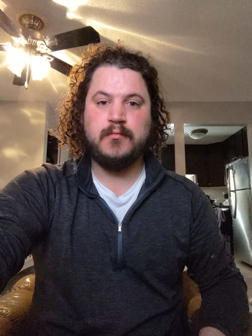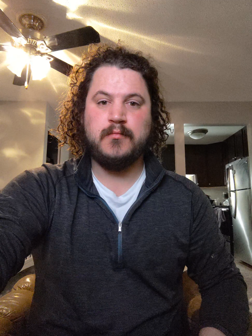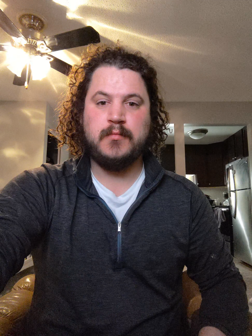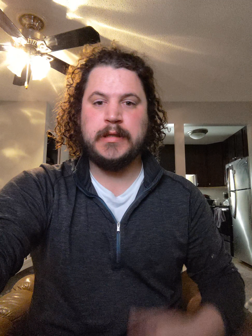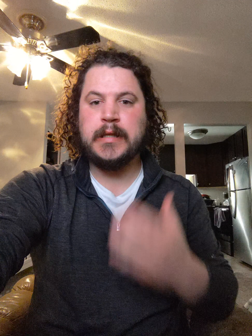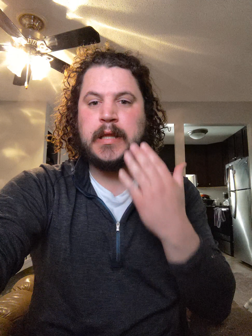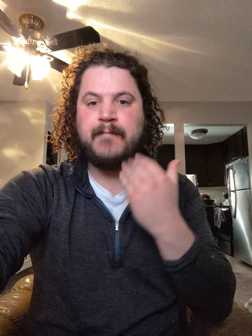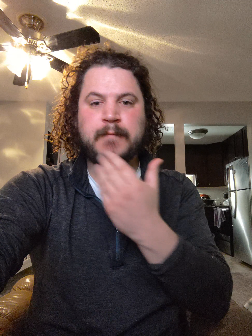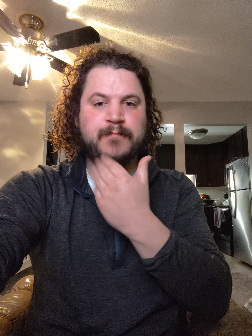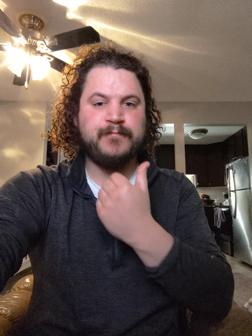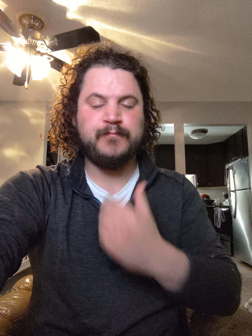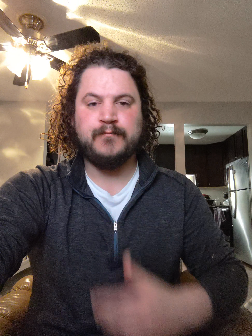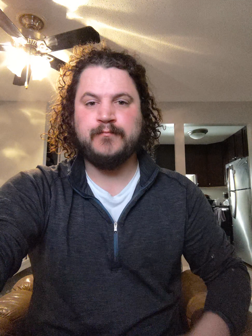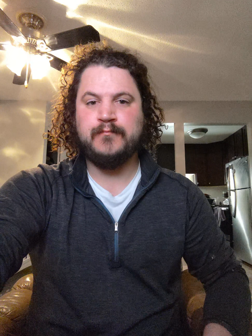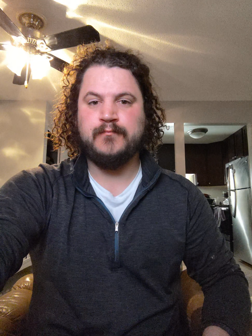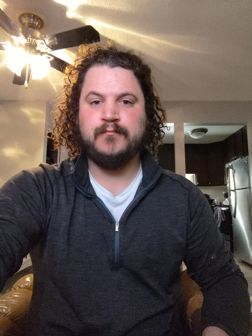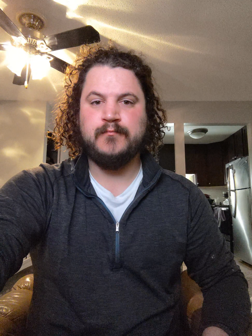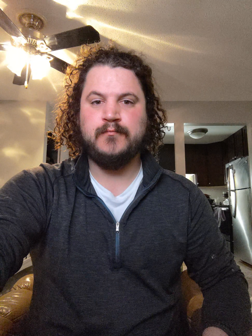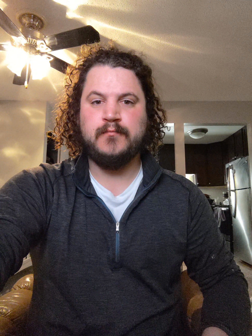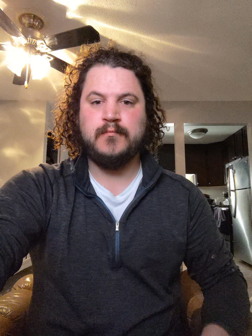napkin